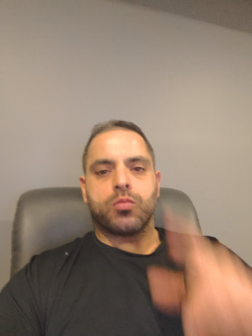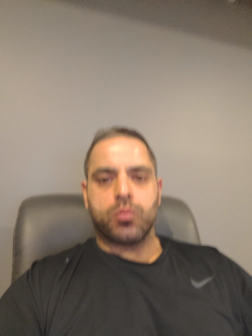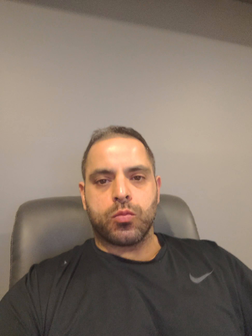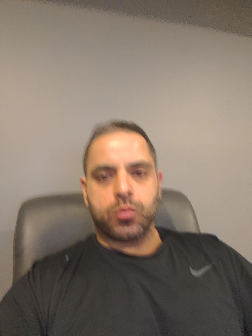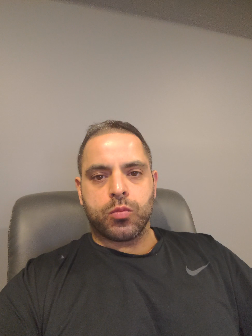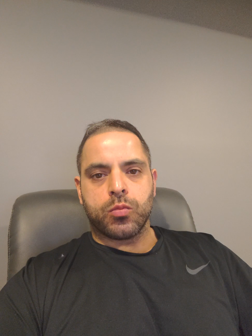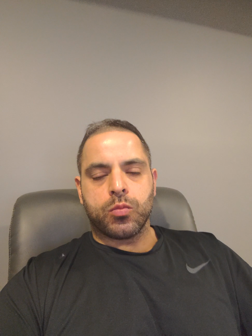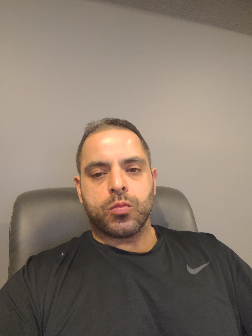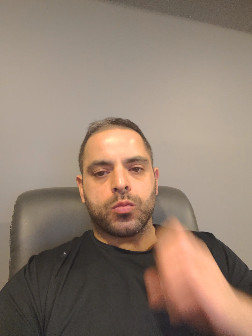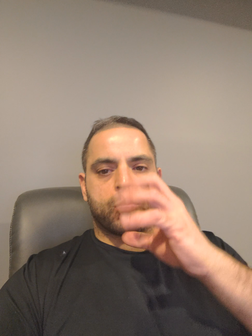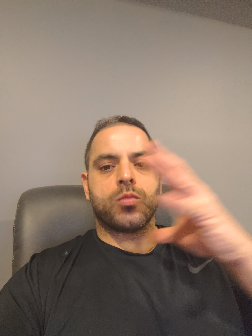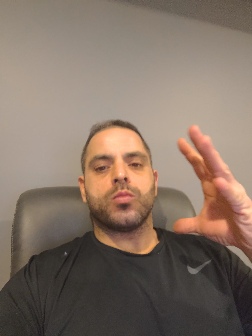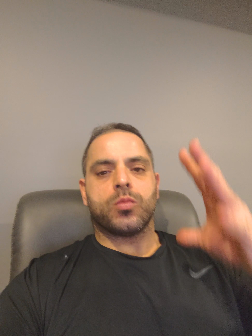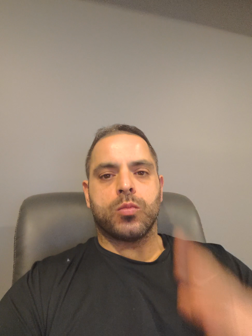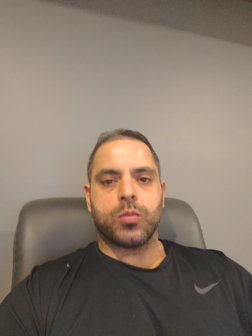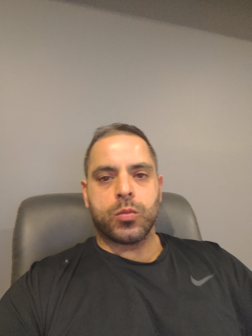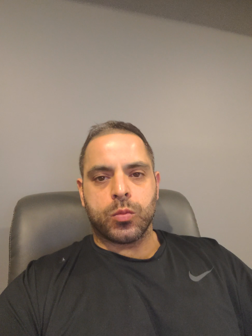balloon